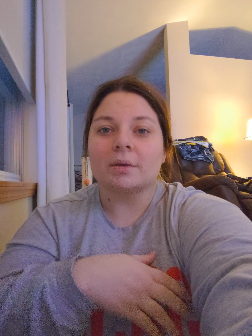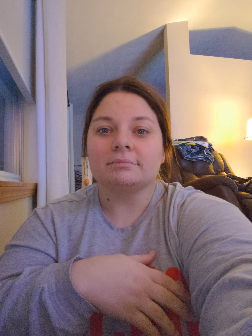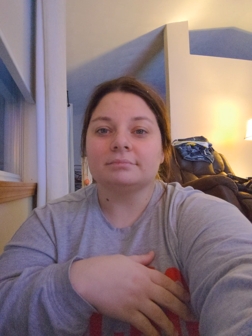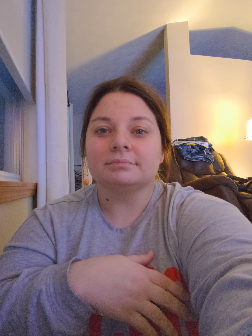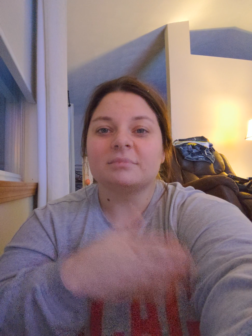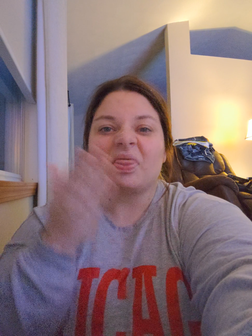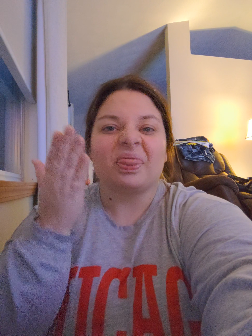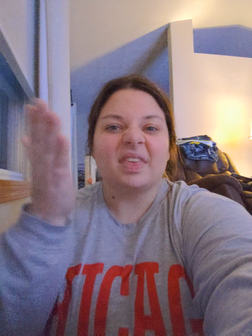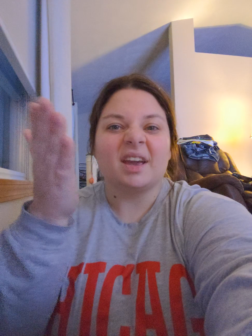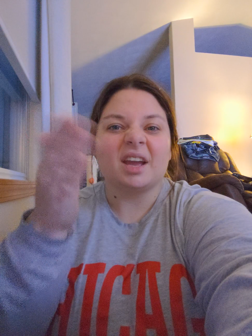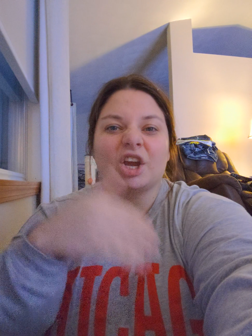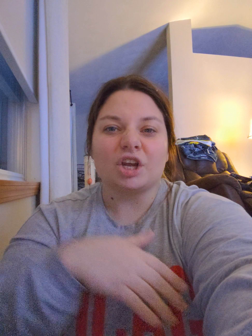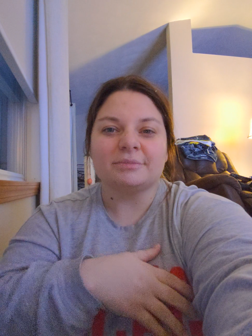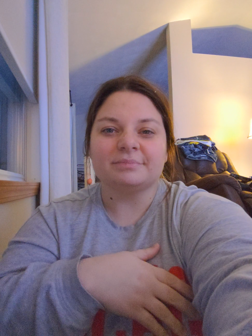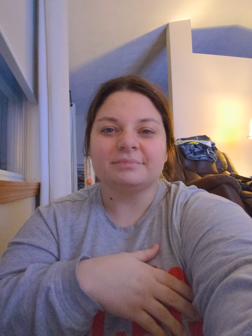there